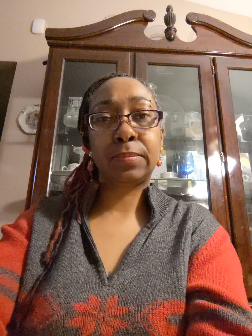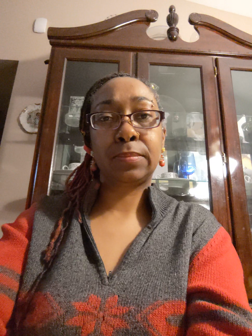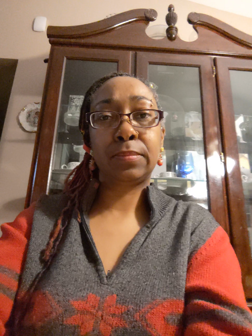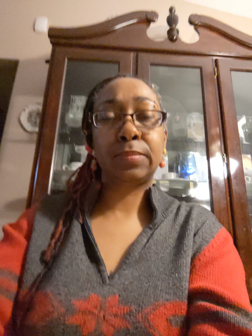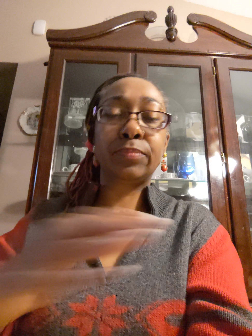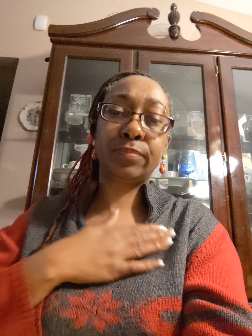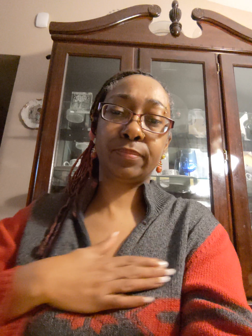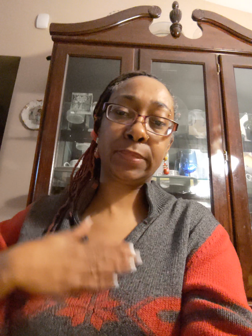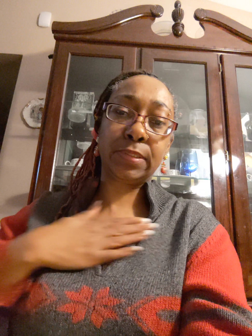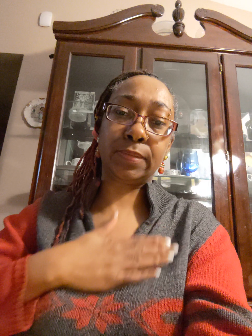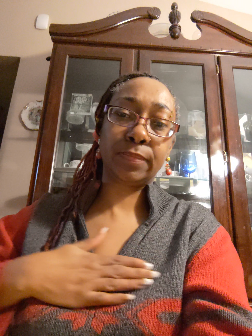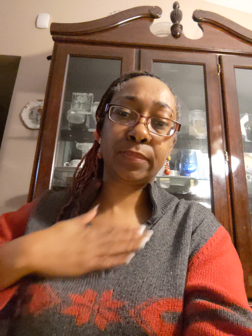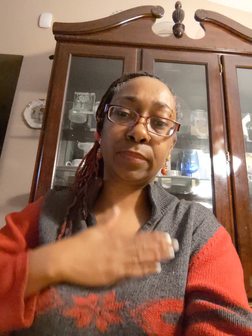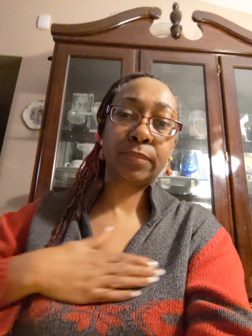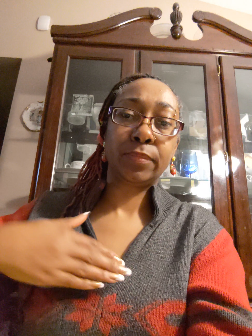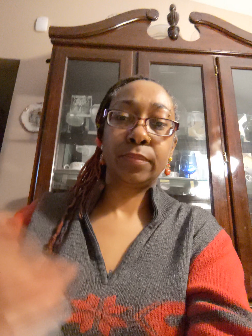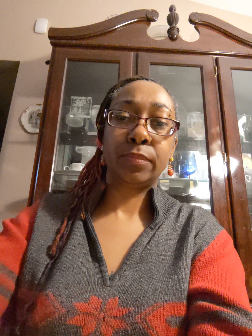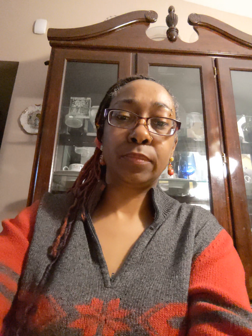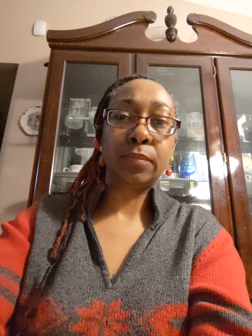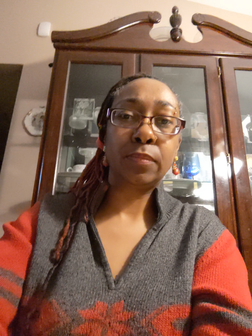please